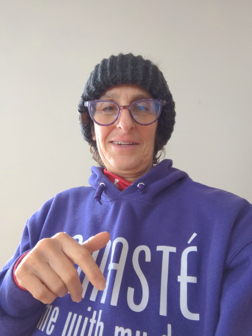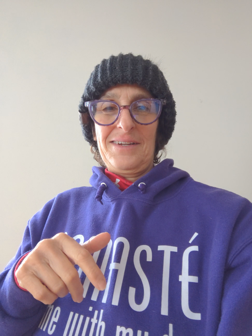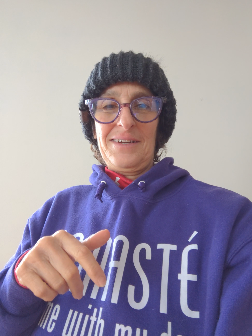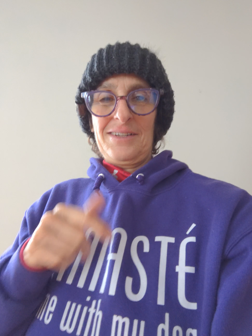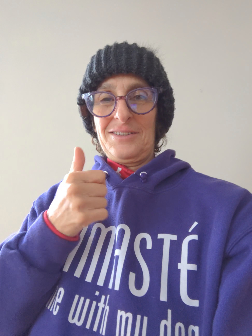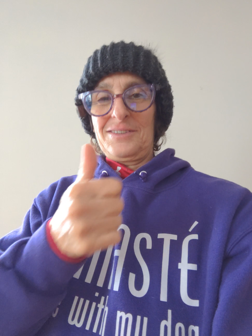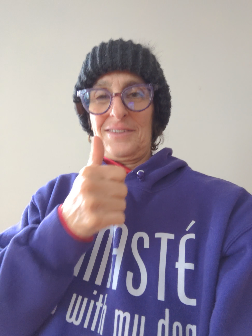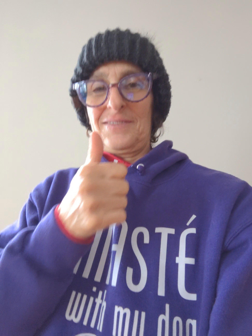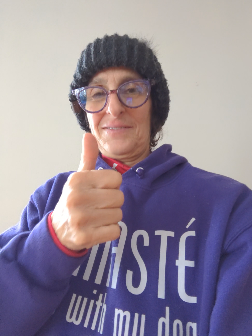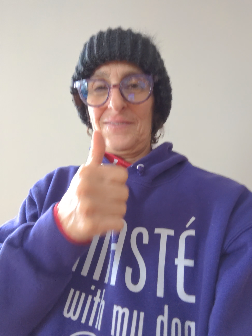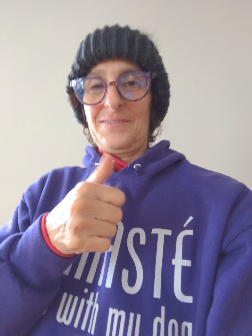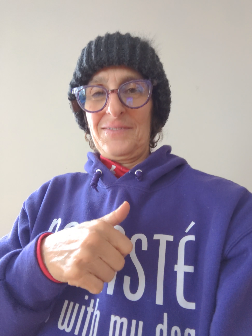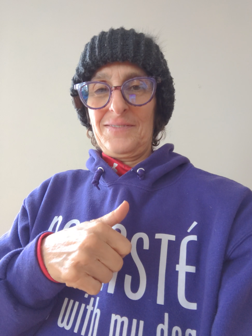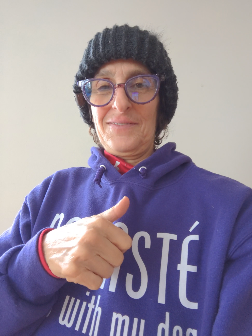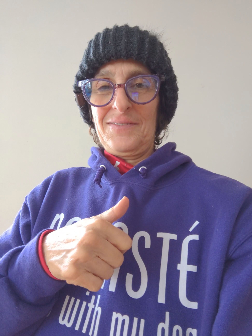yourself